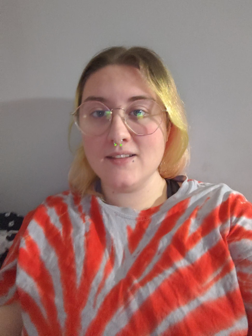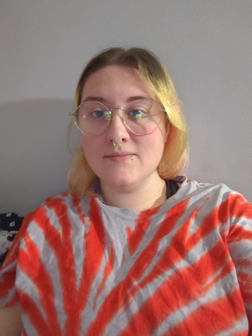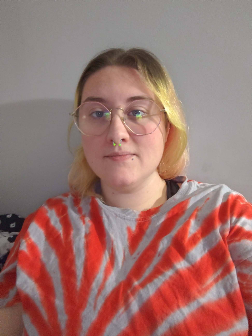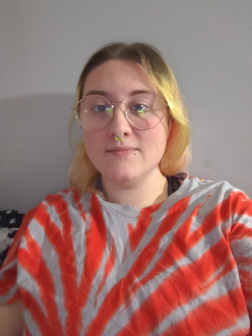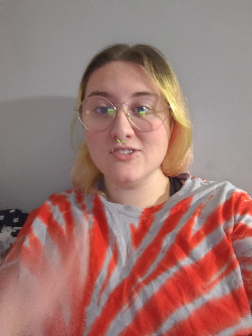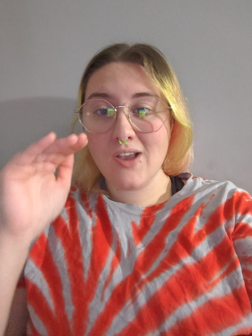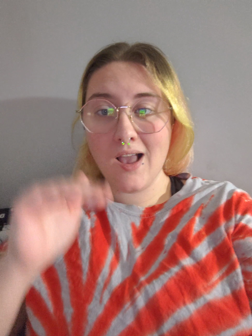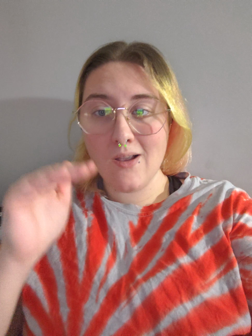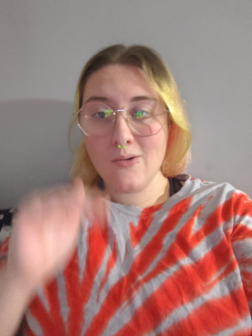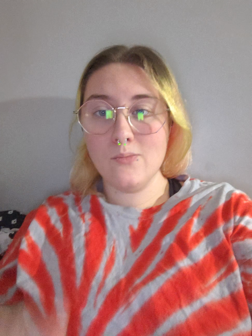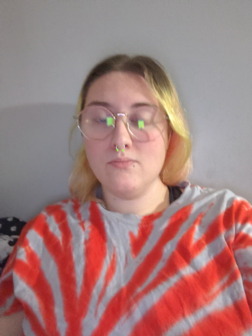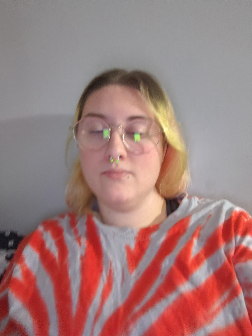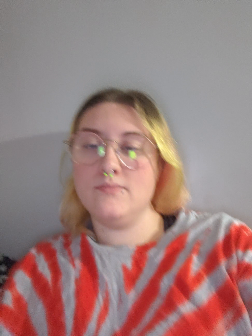child